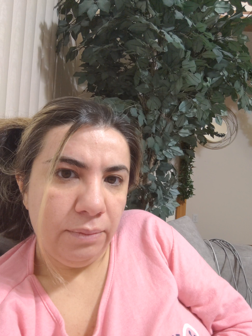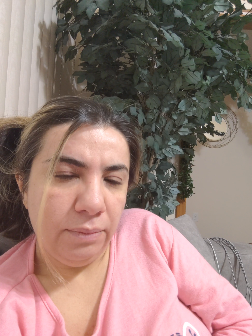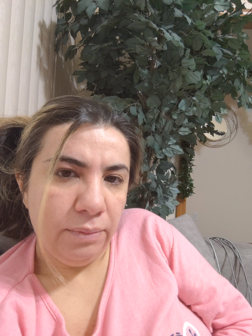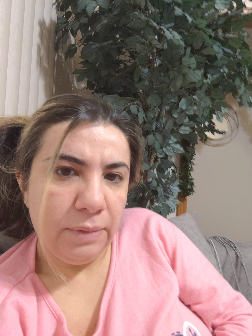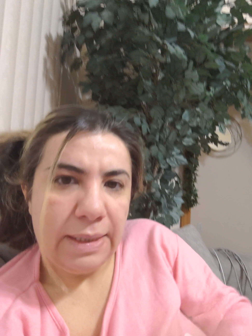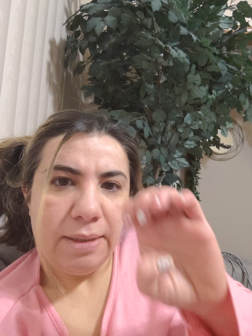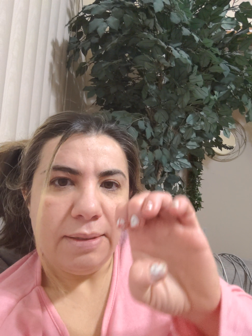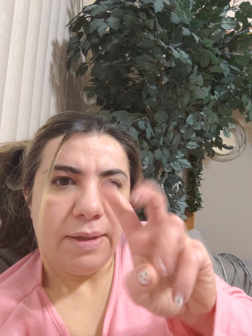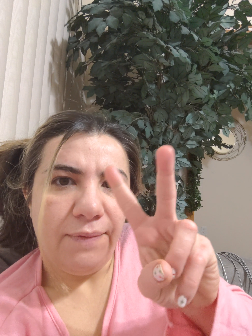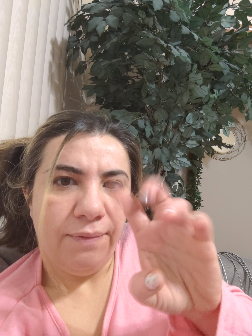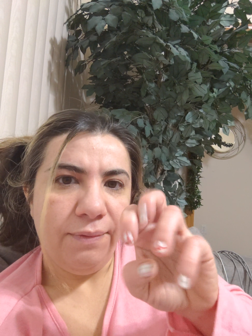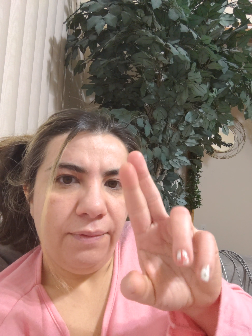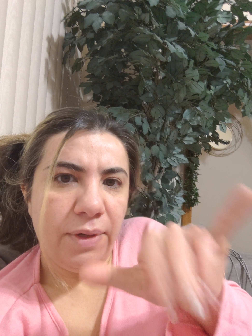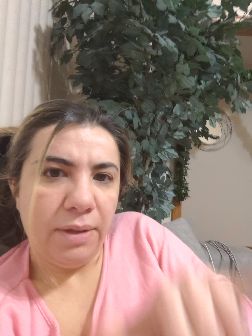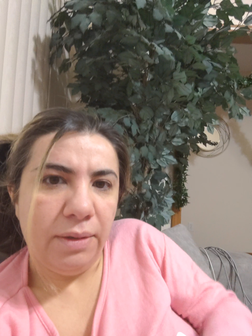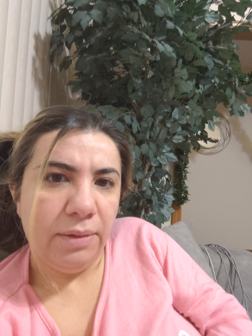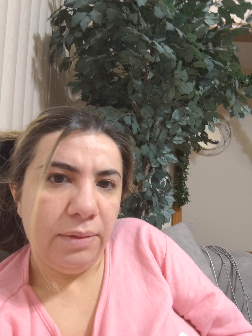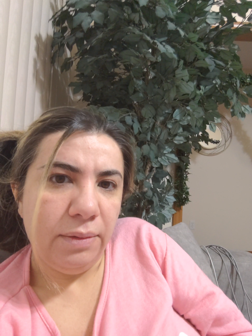every